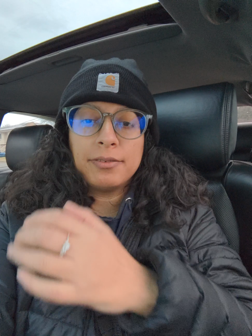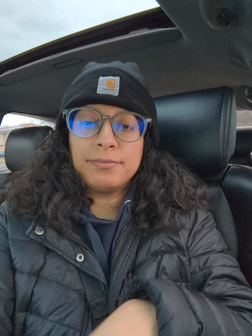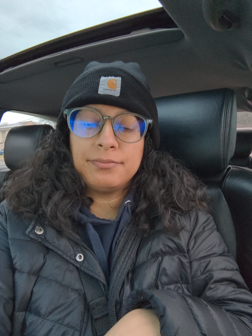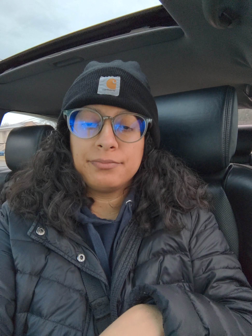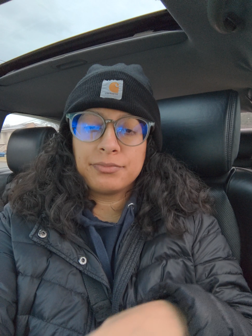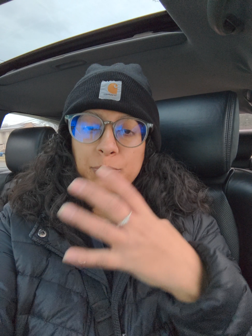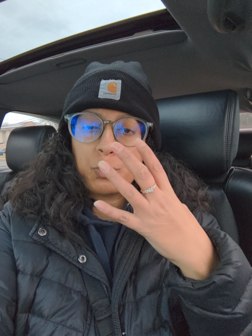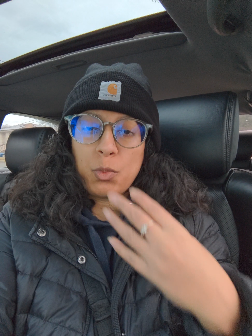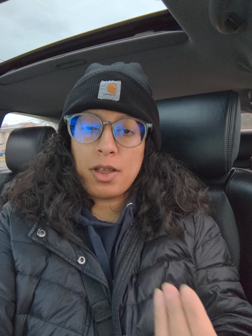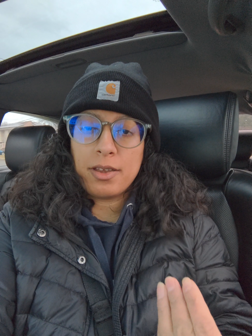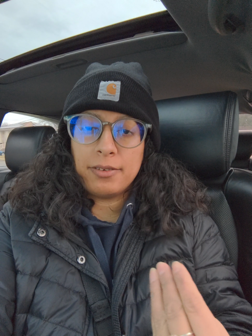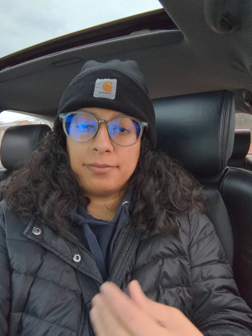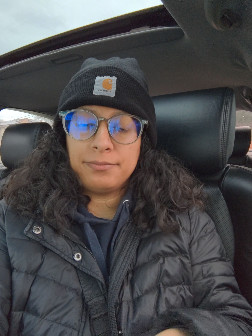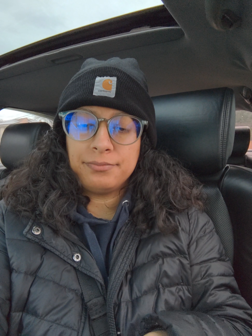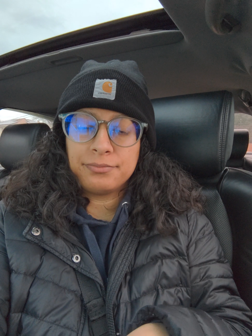wet